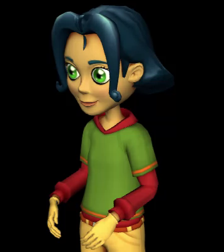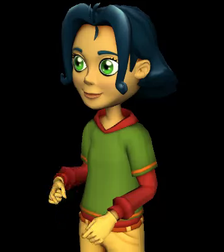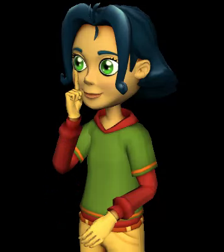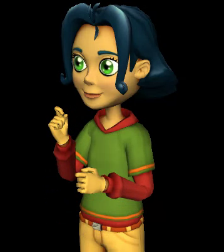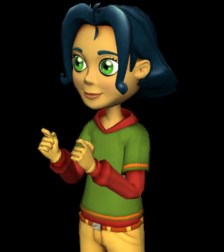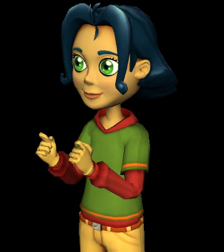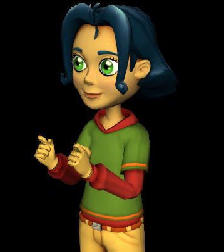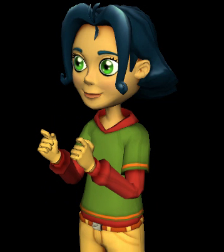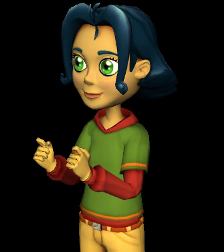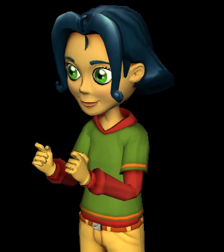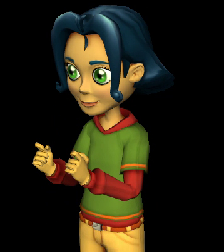ينتبه